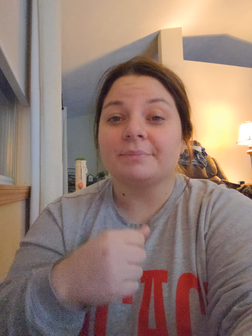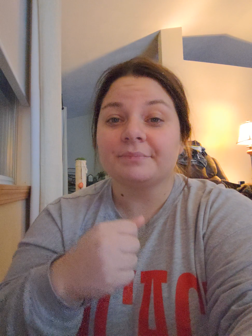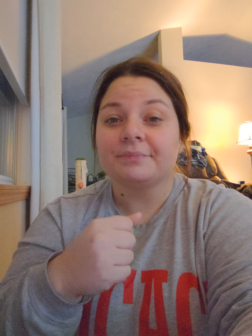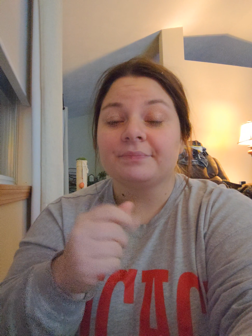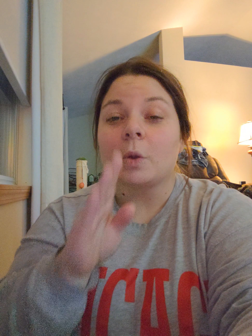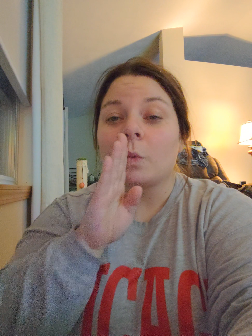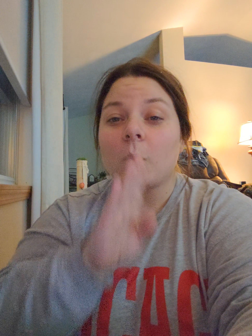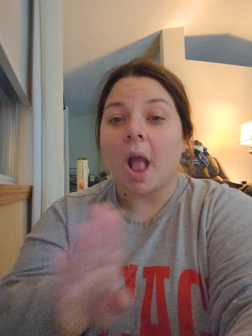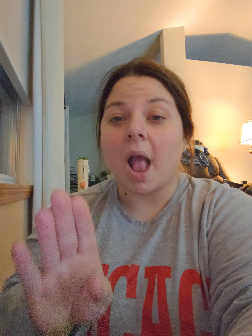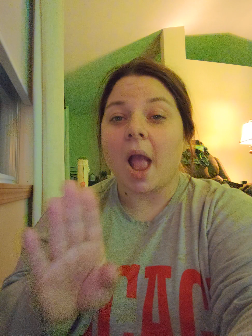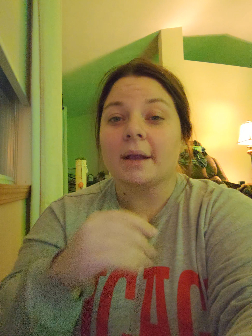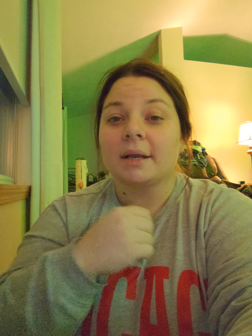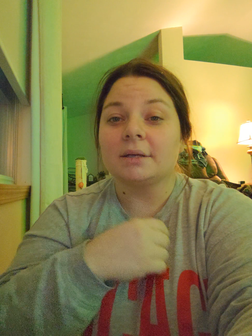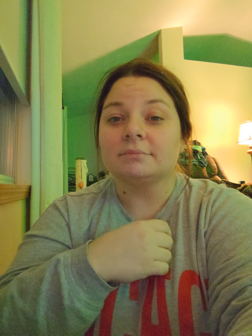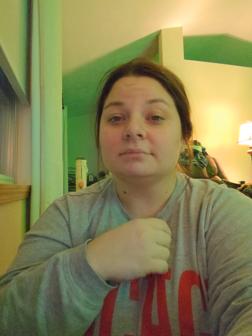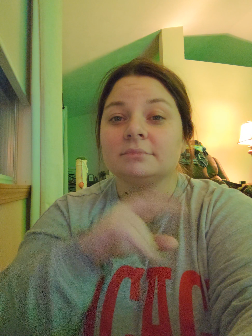quiet